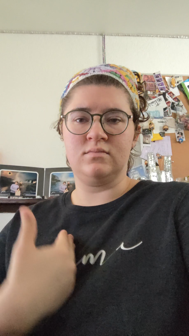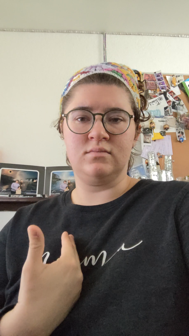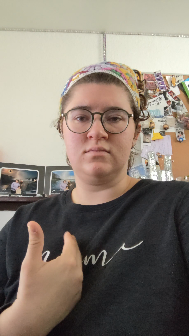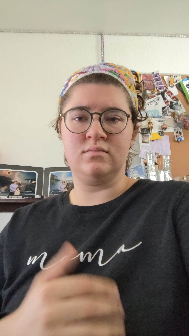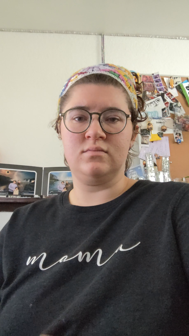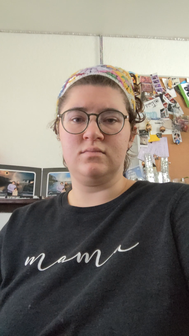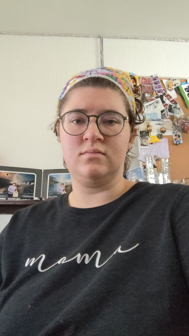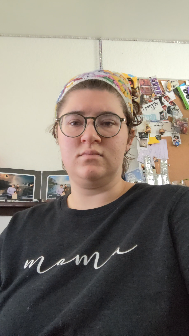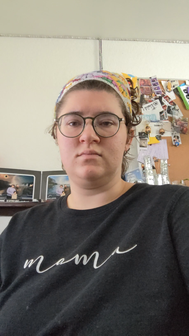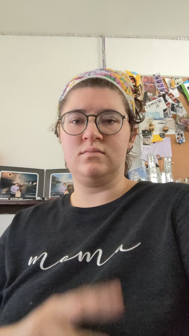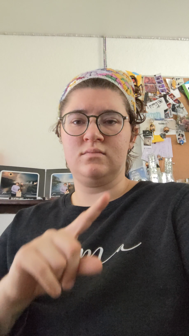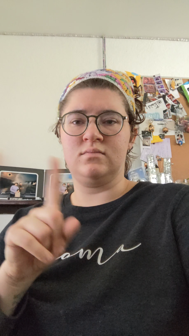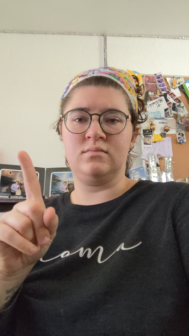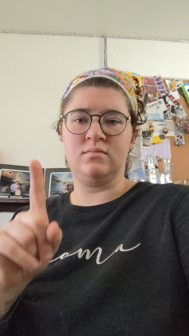but